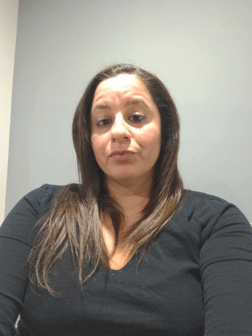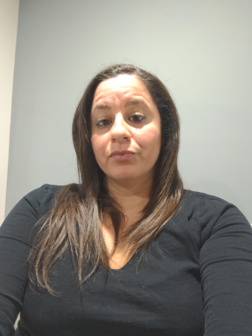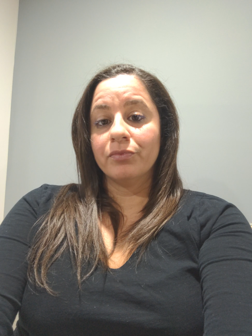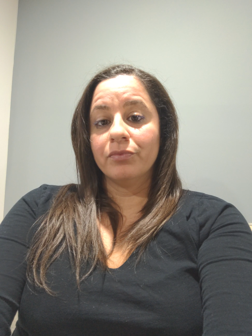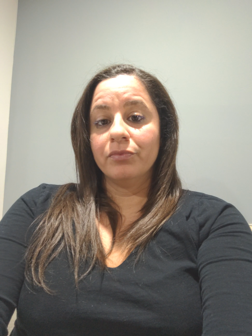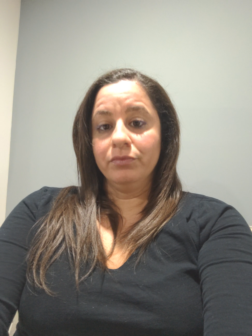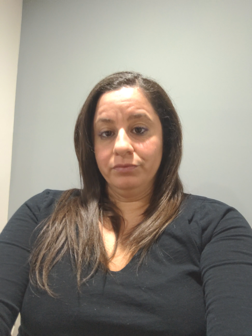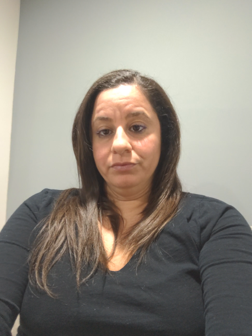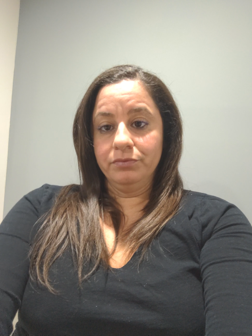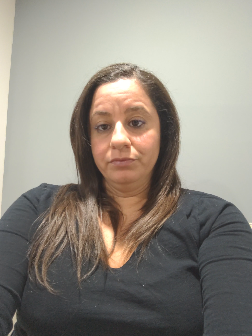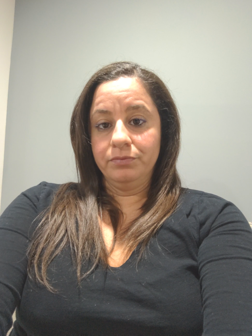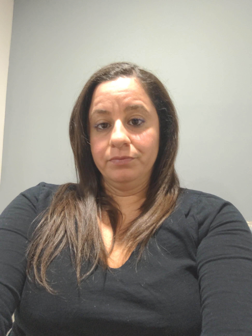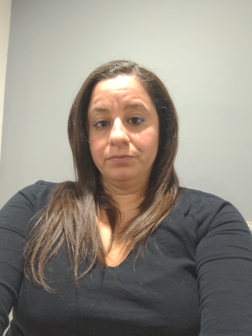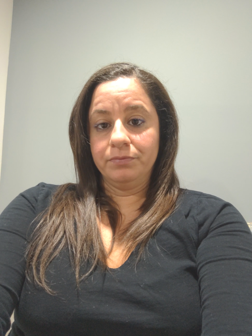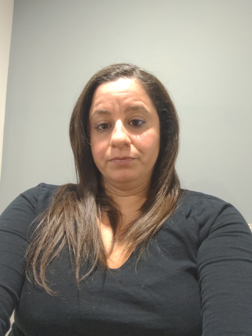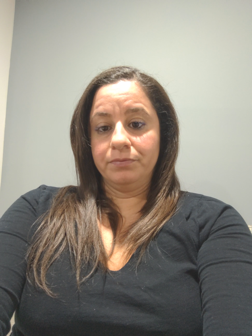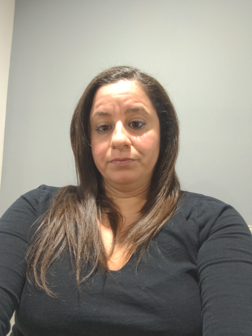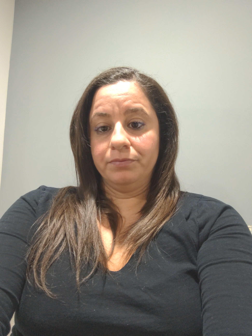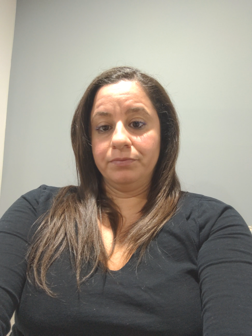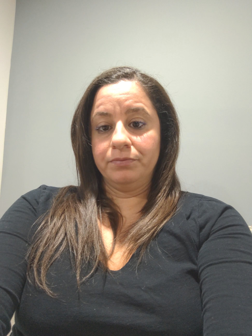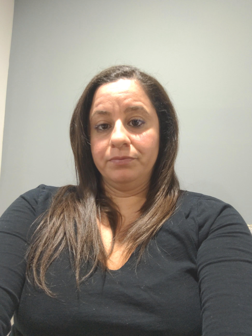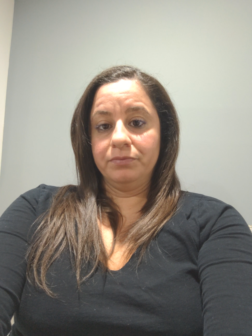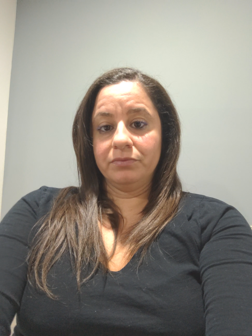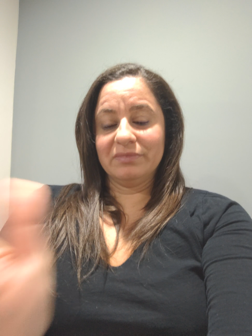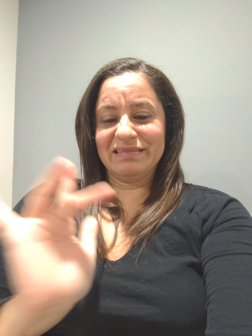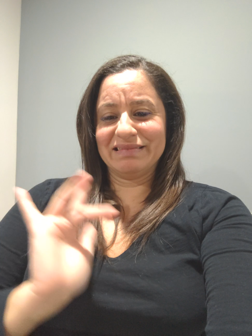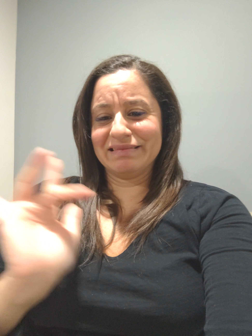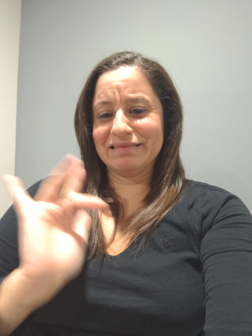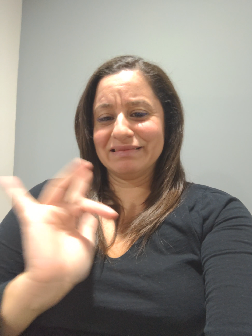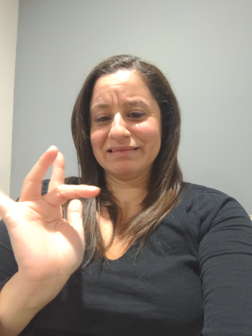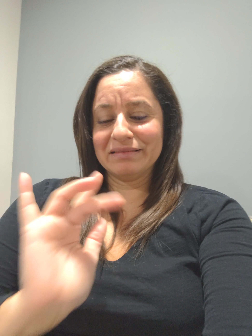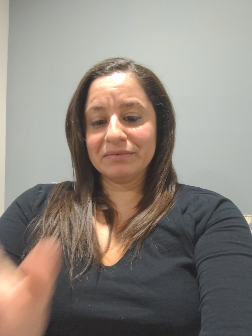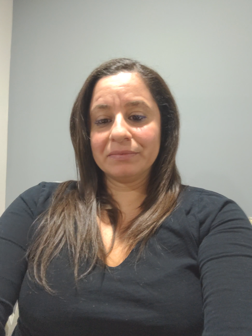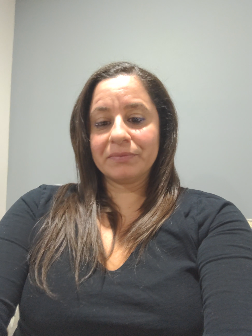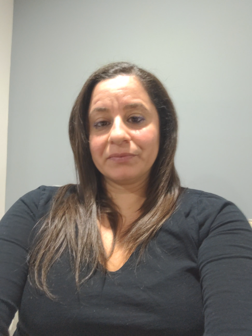yucky